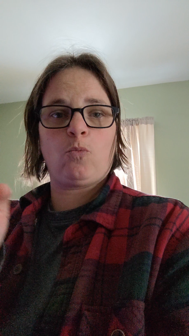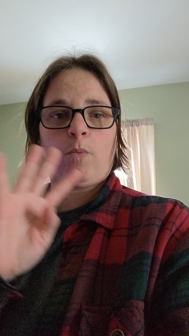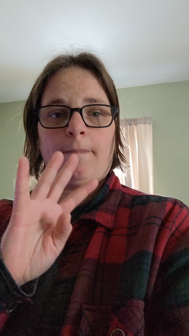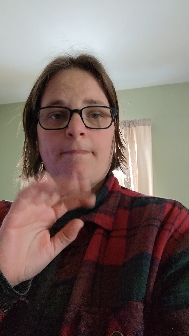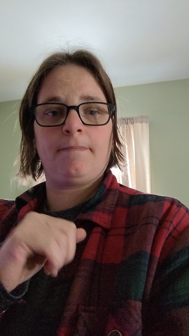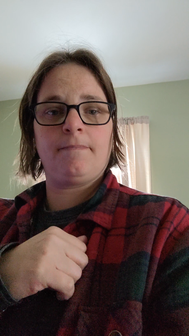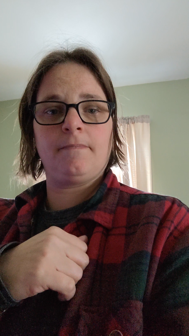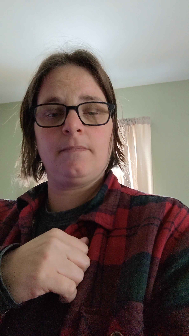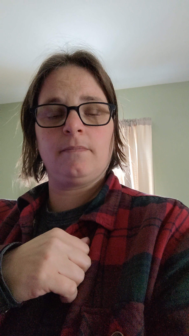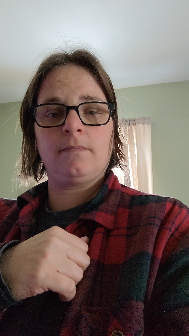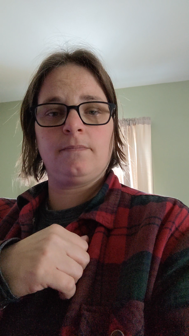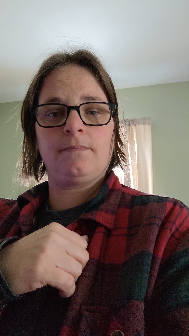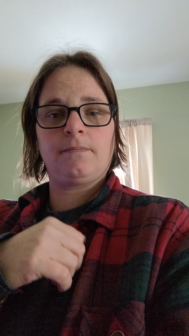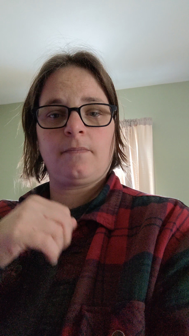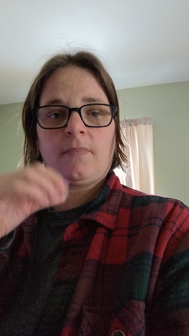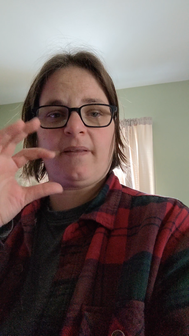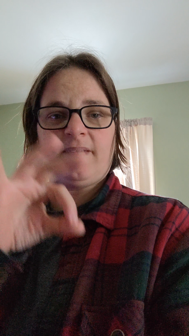fit